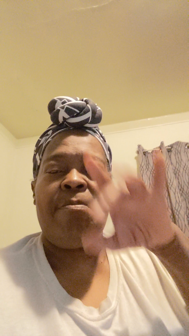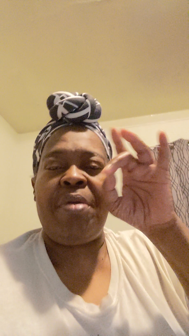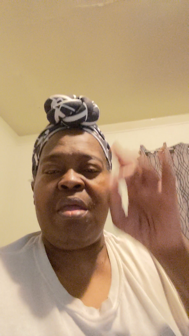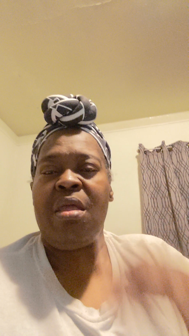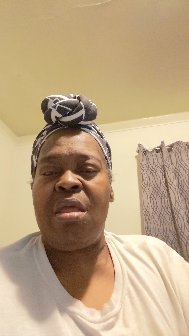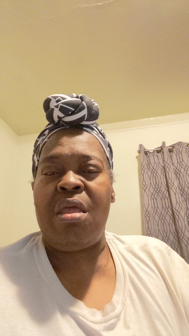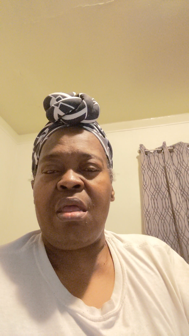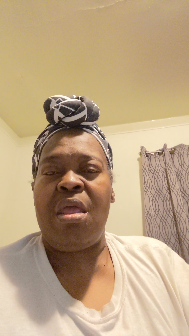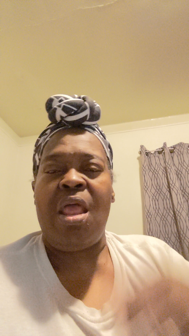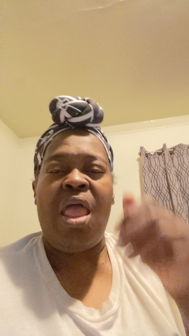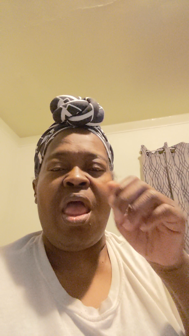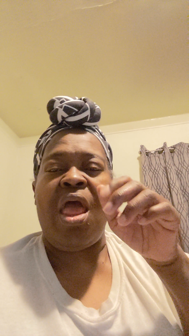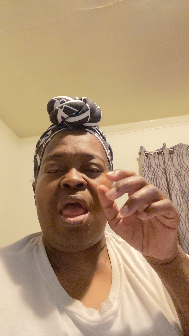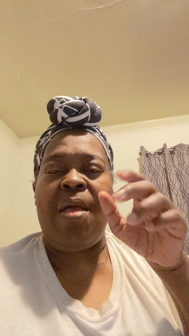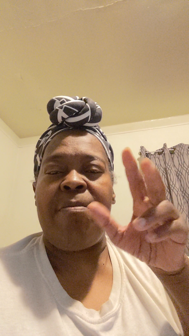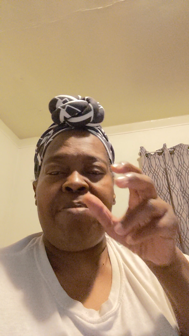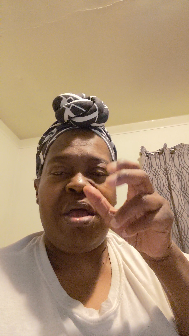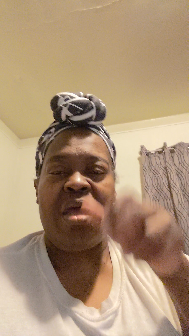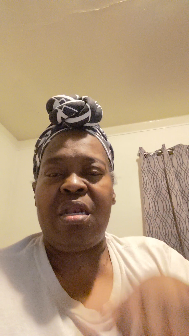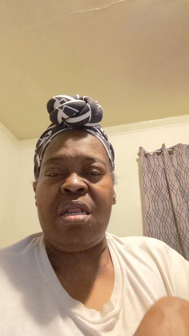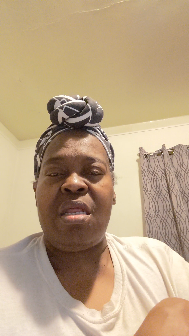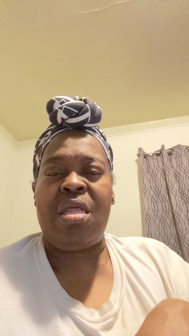ant